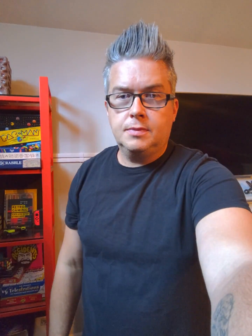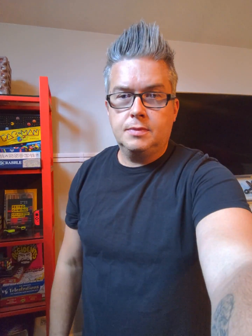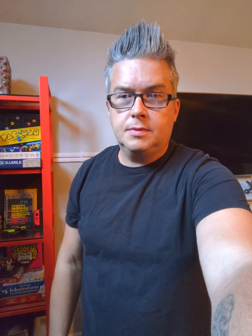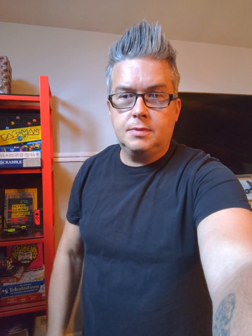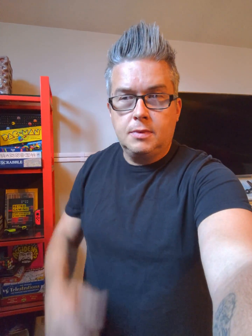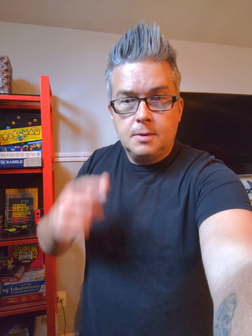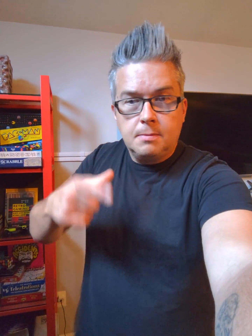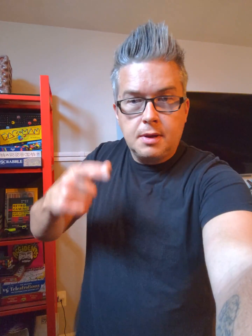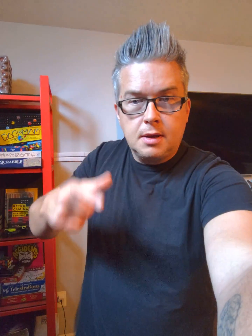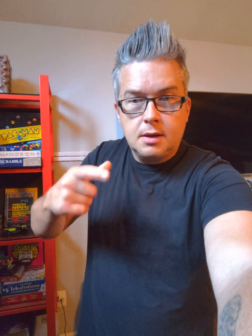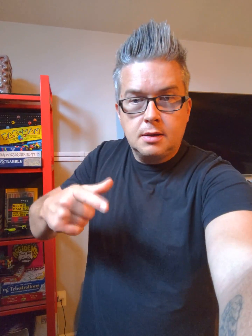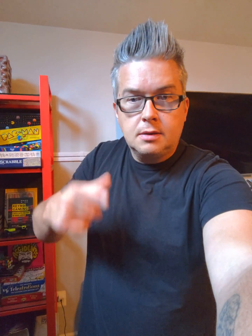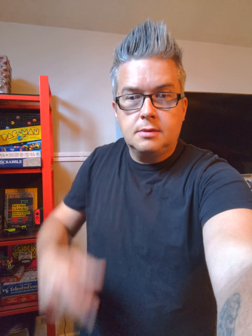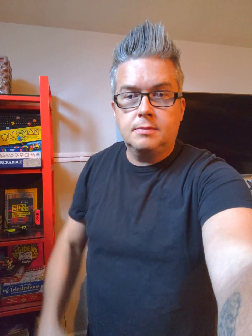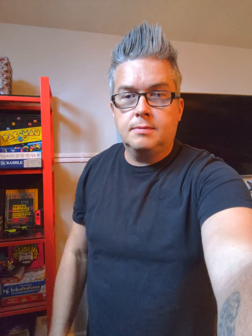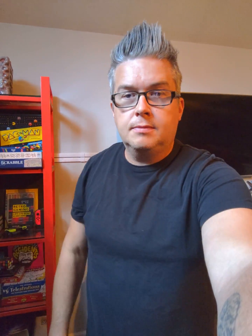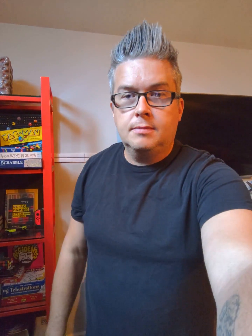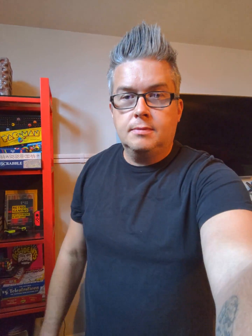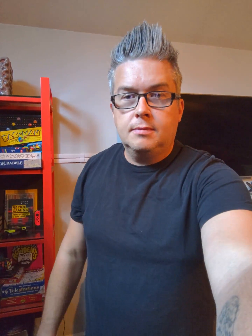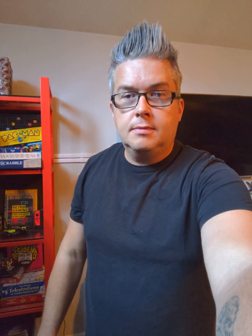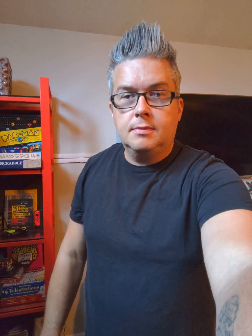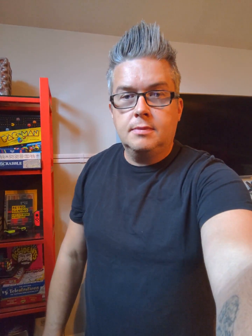plate